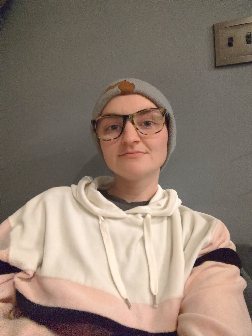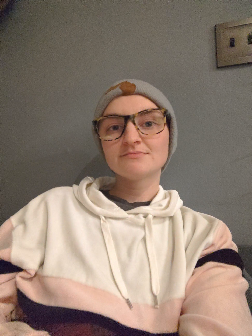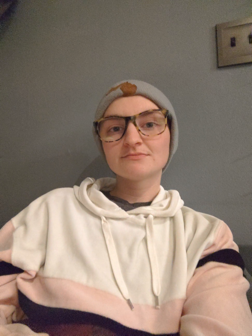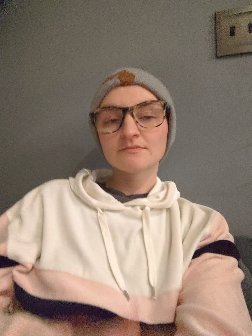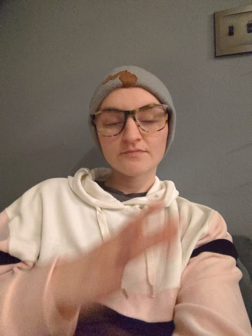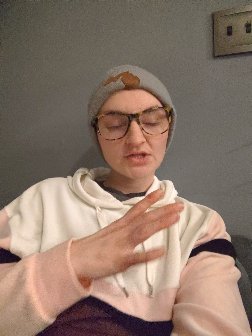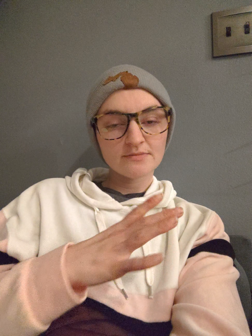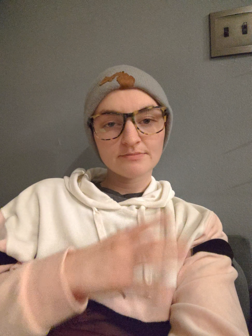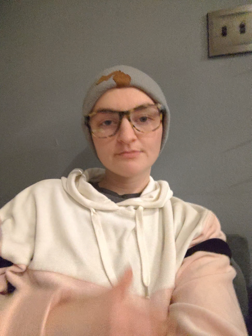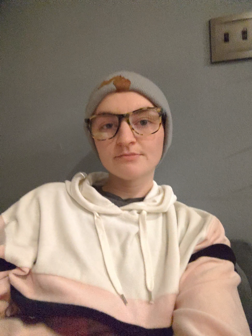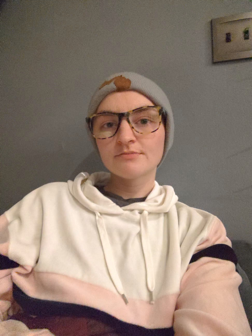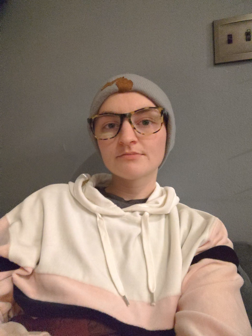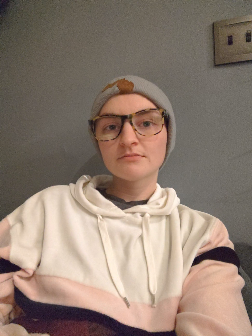fine